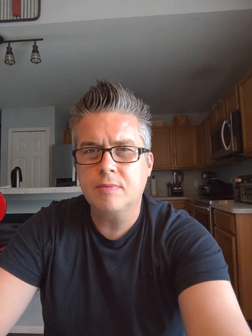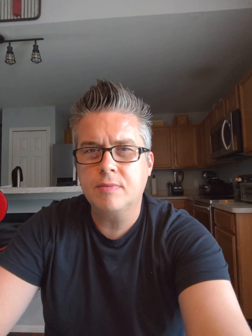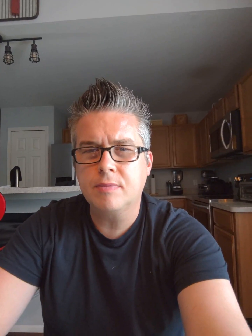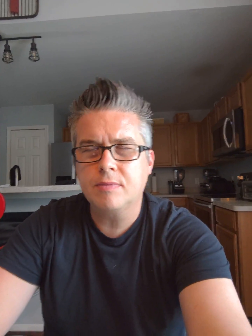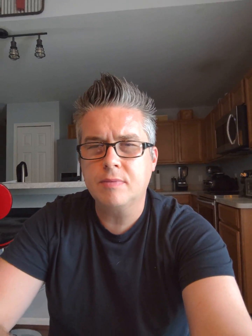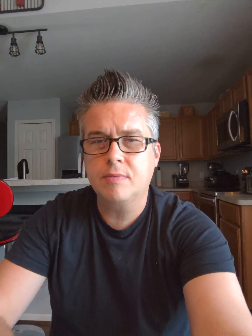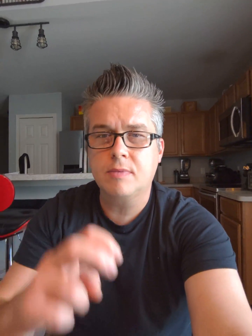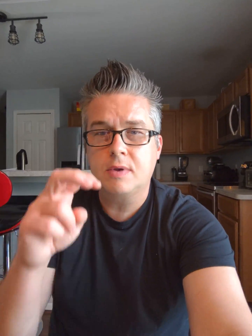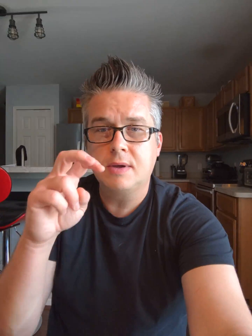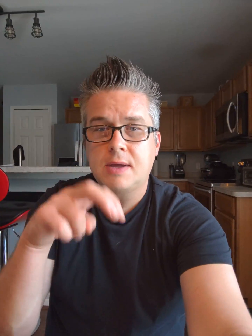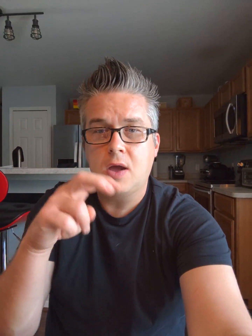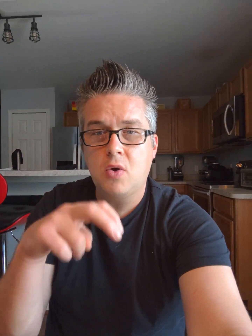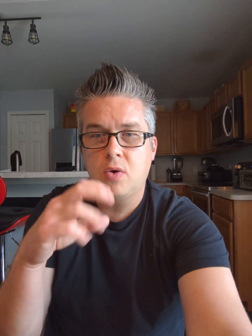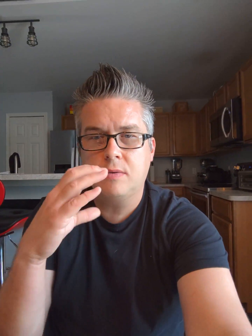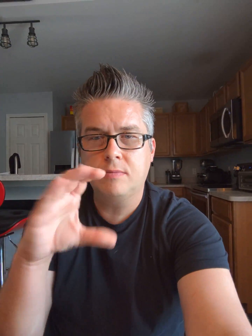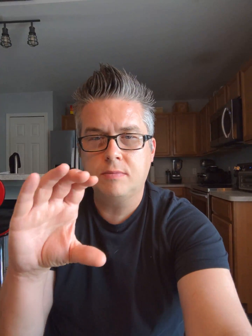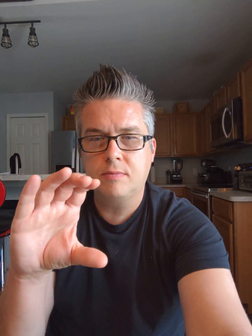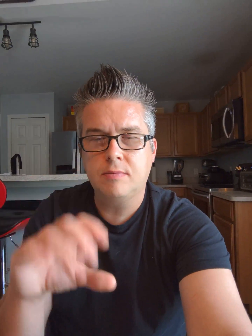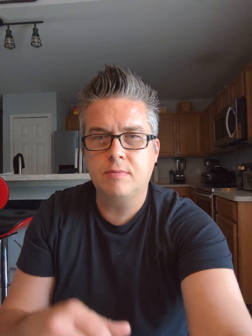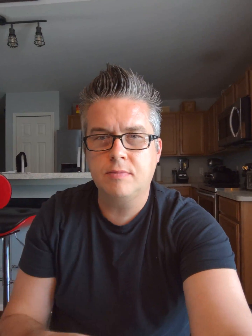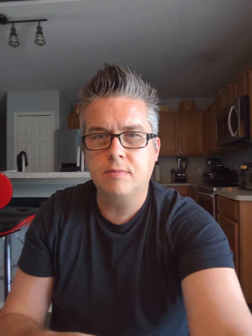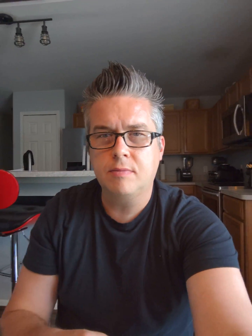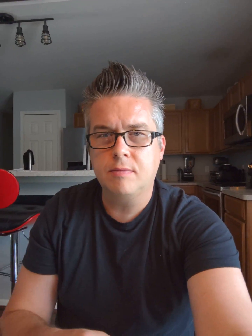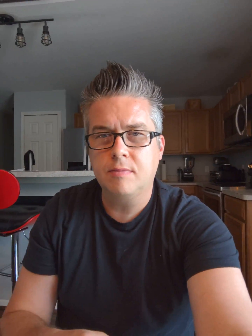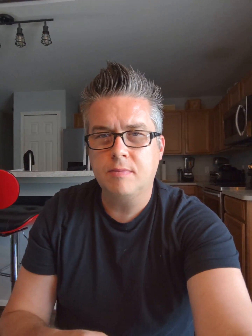potato chip